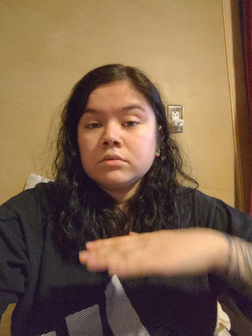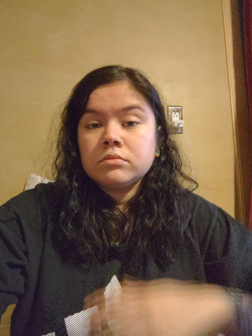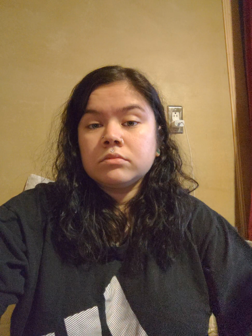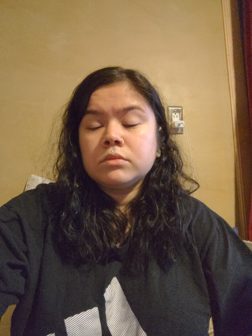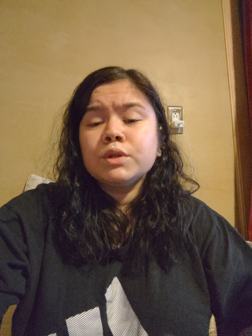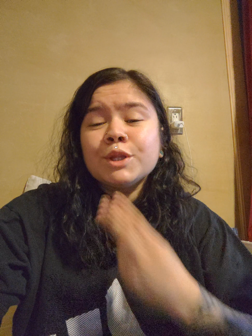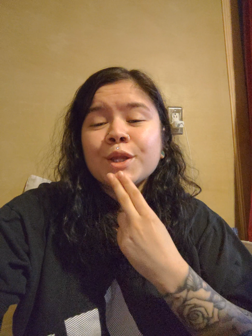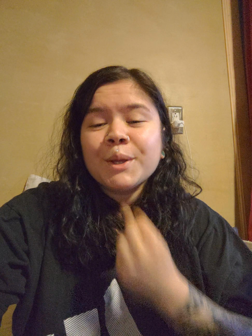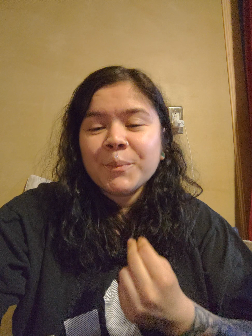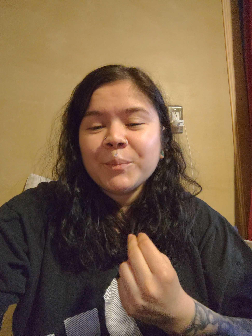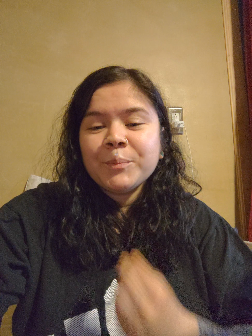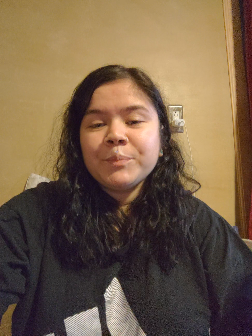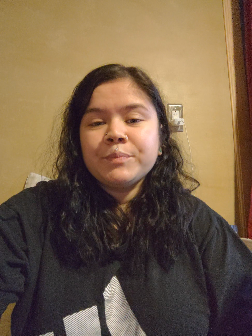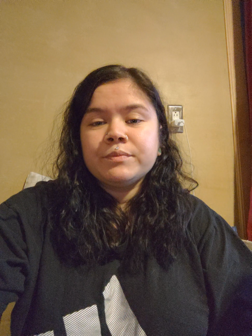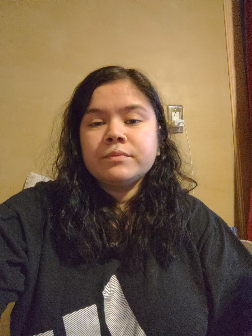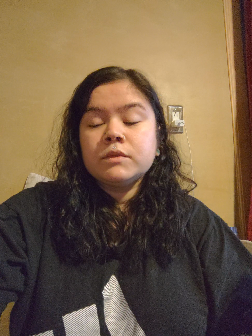cute